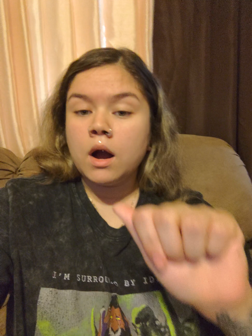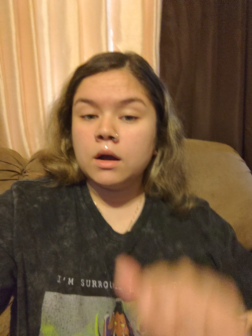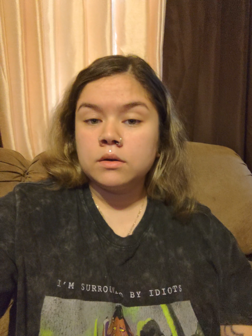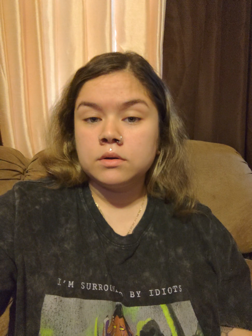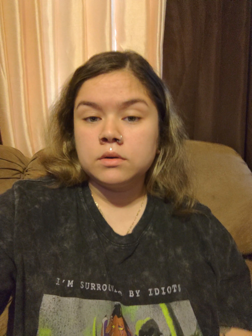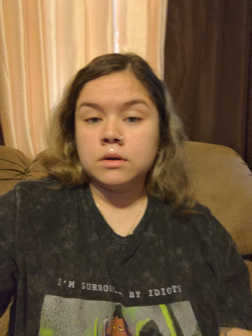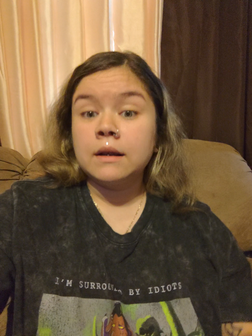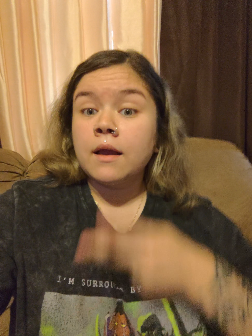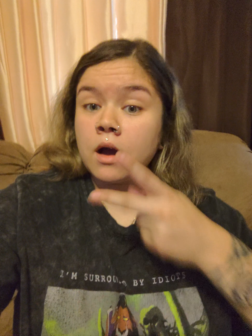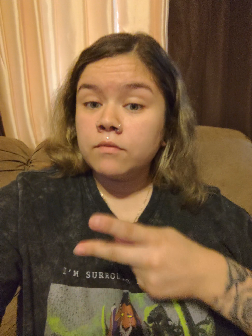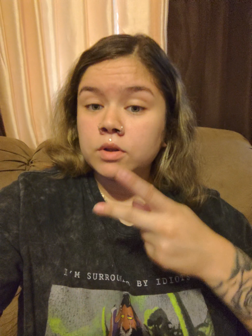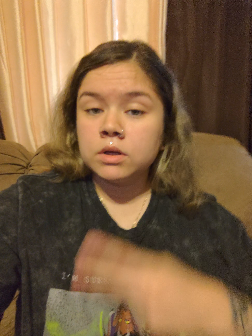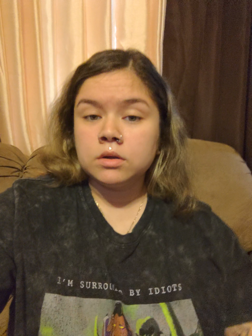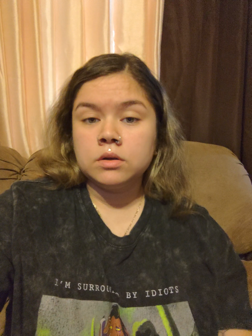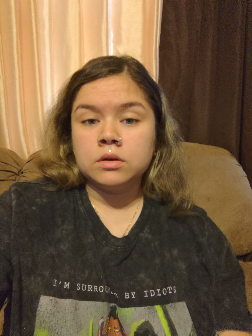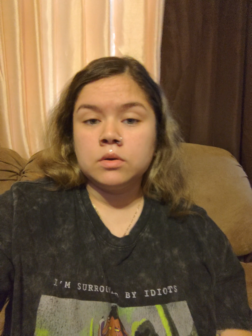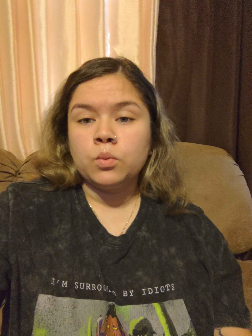careful